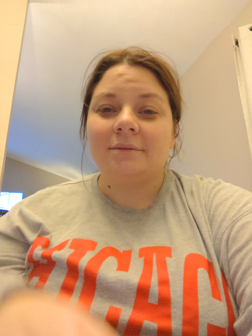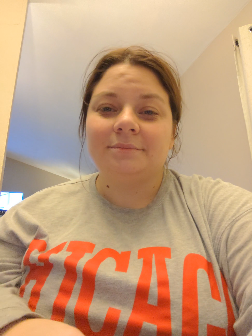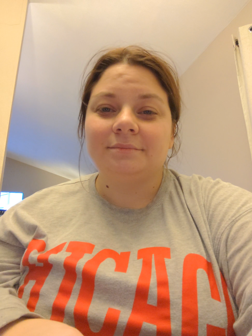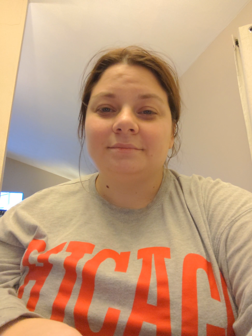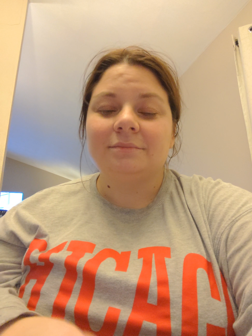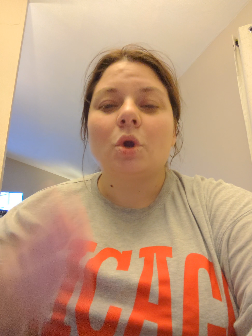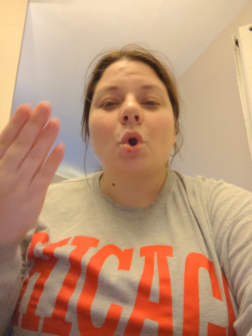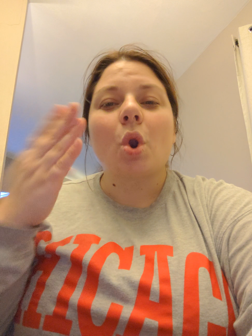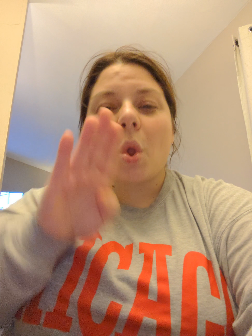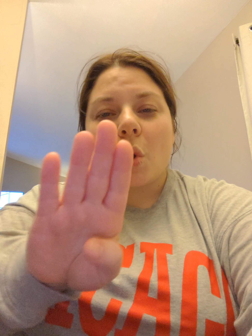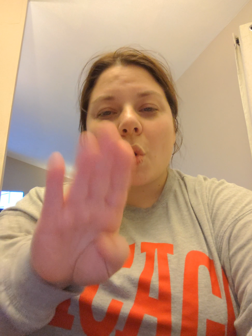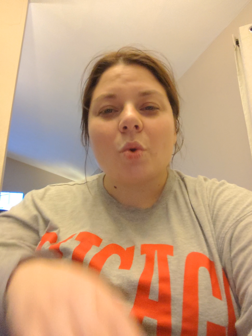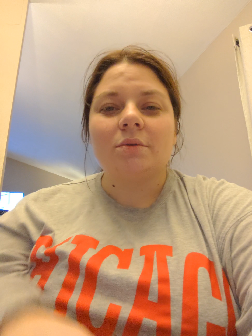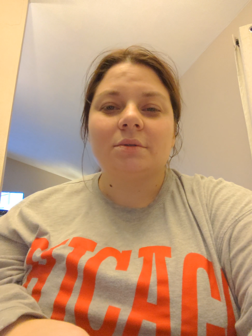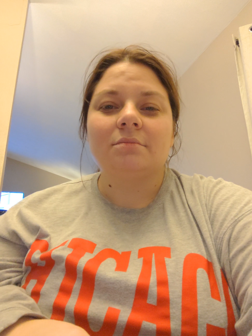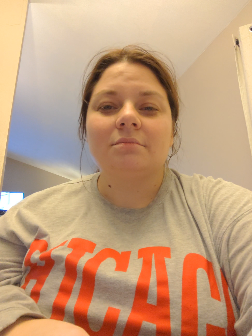close